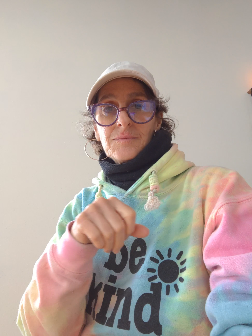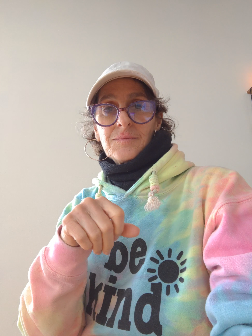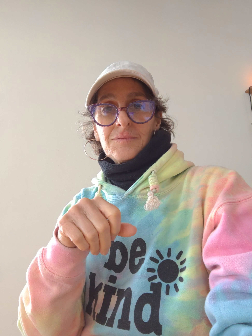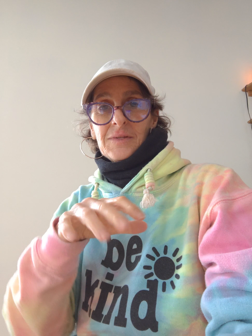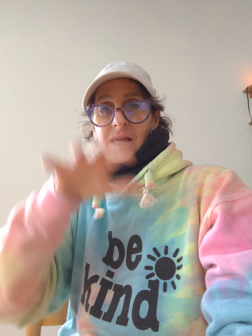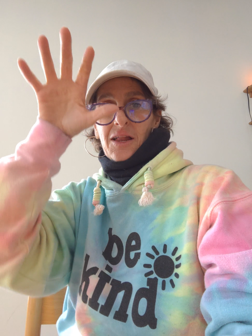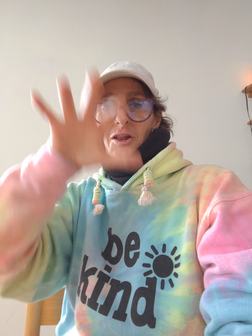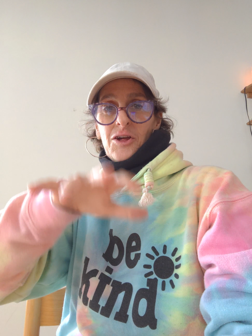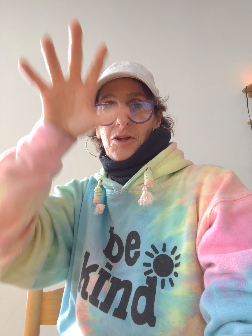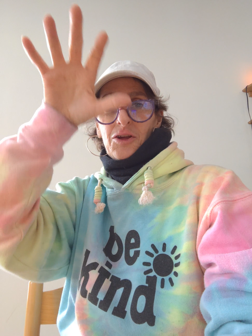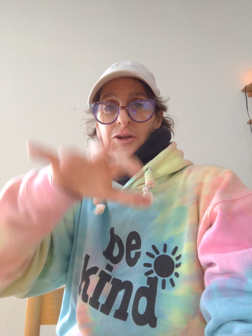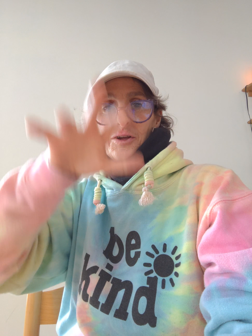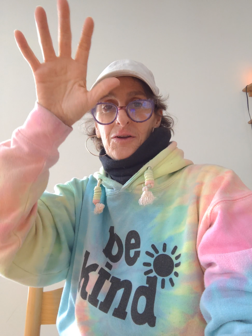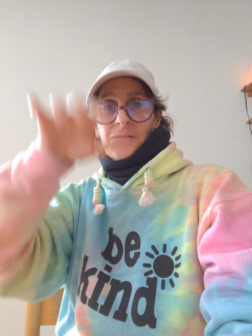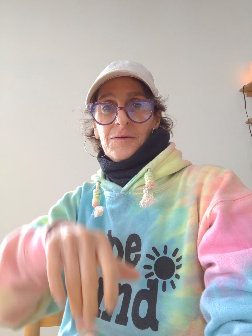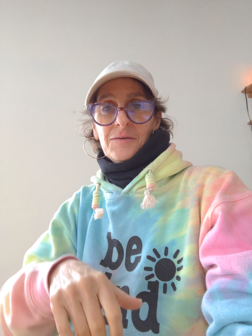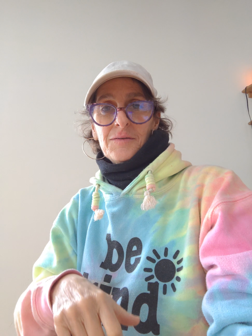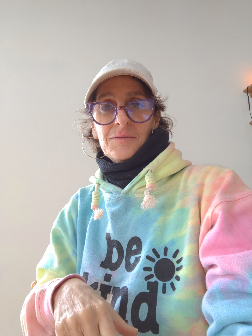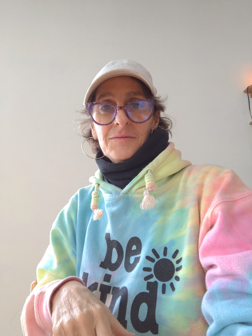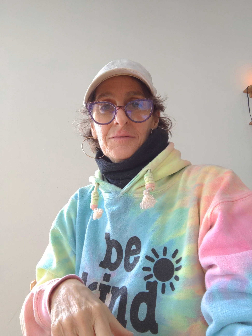alligator